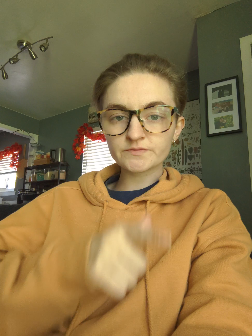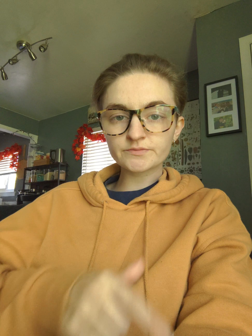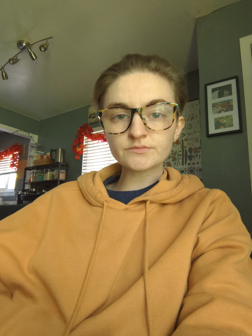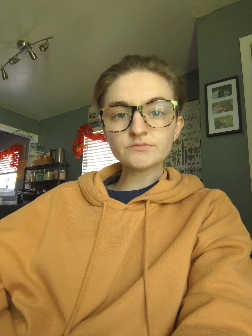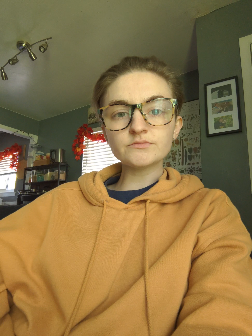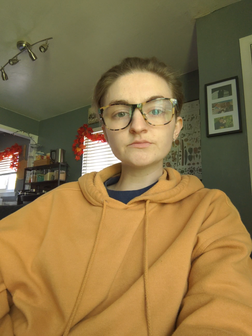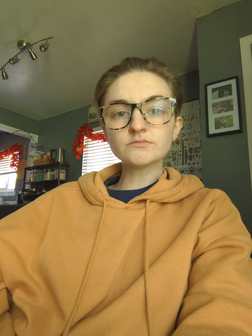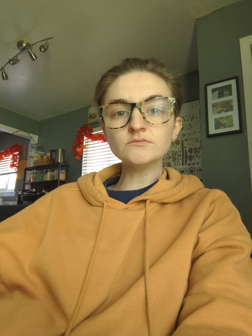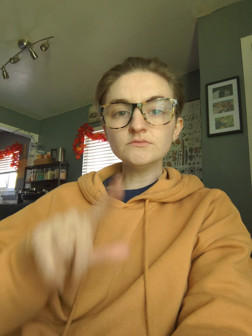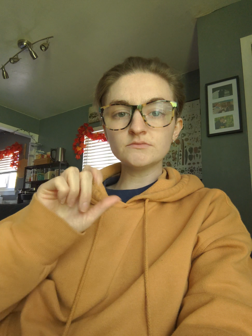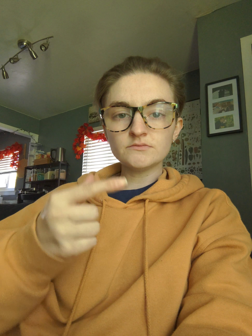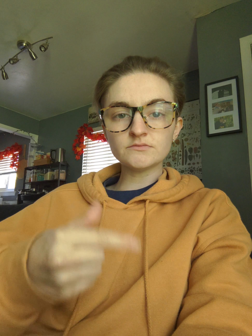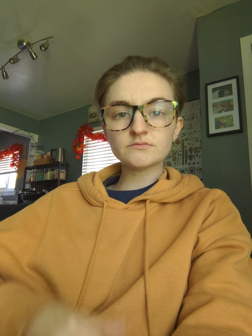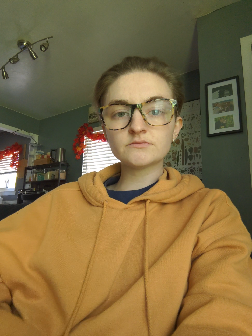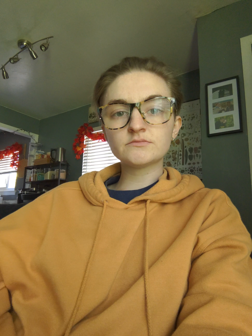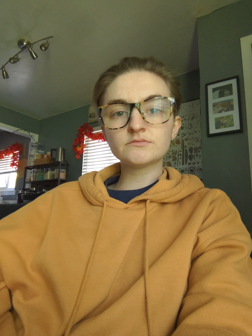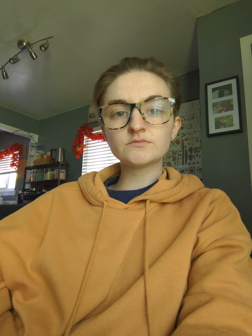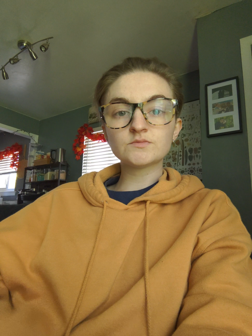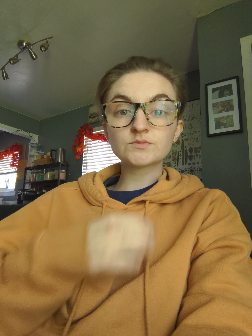leg